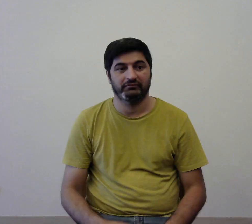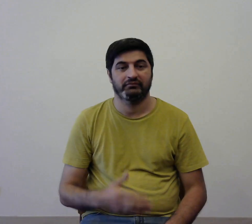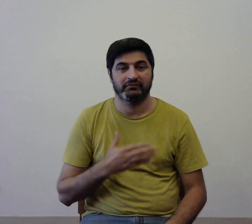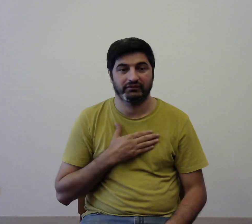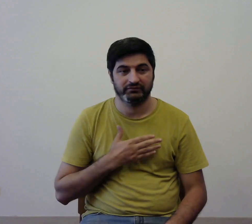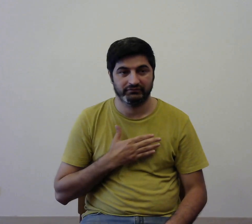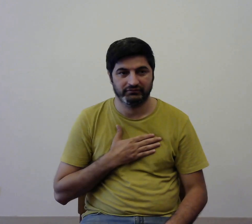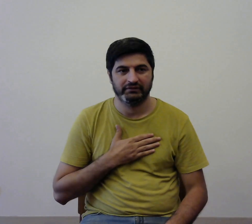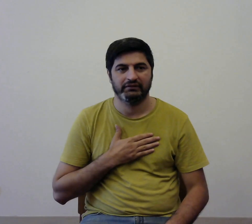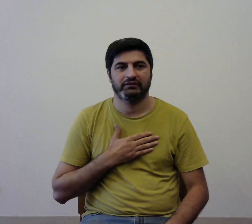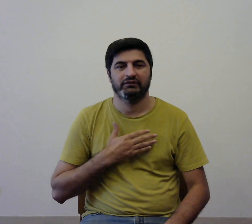mən